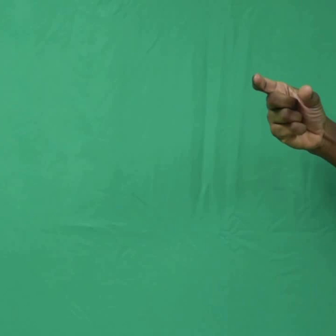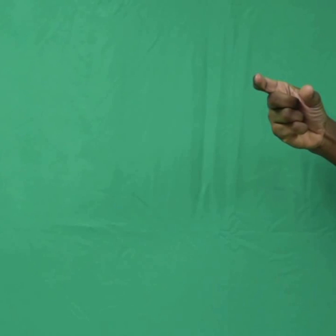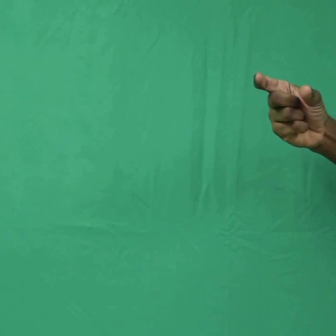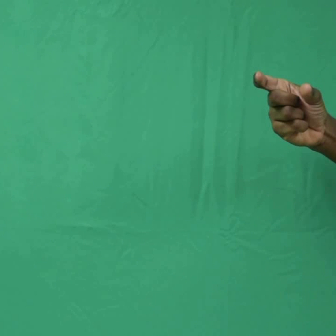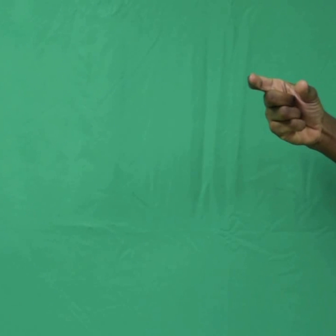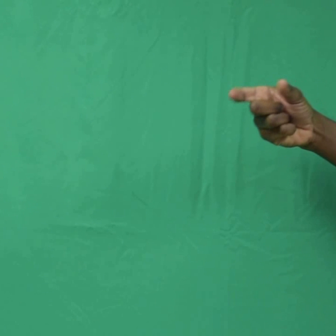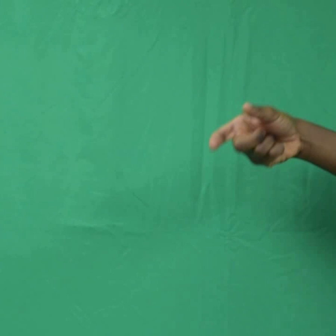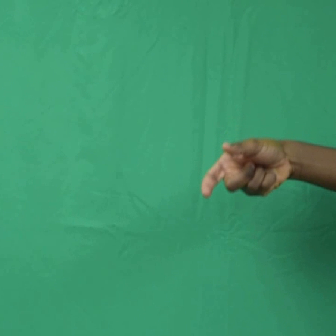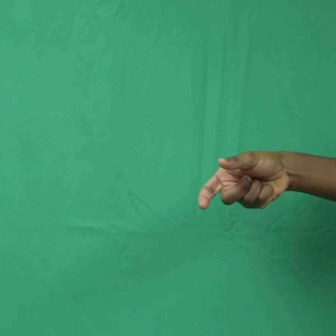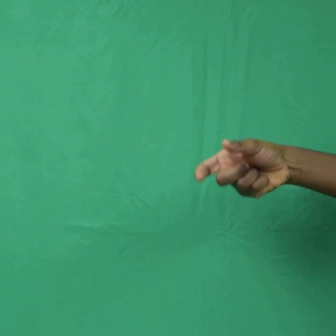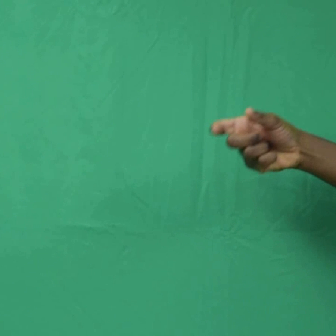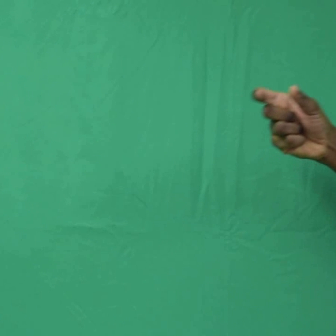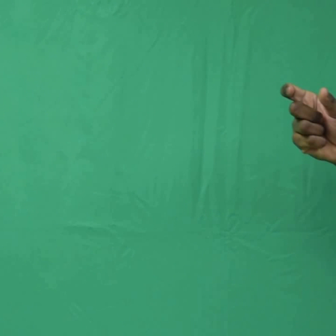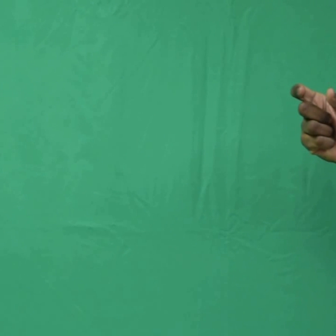Q